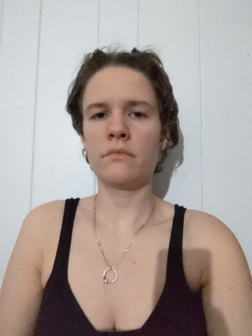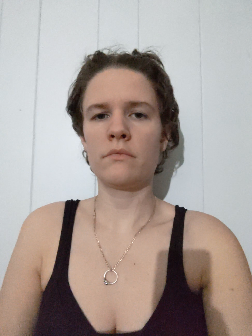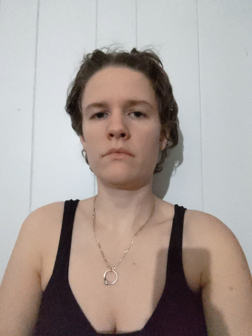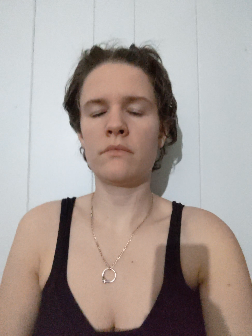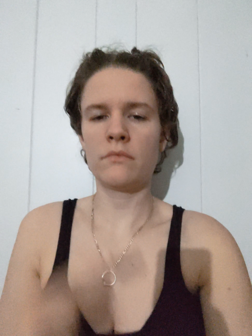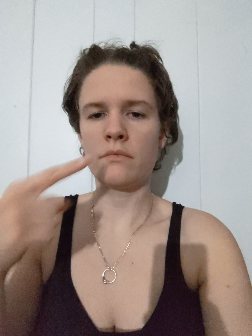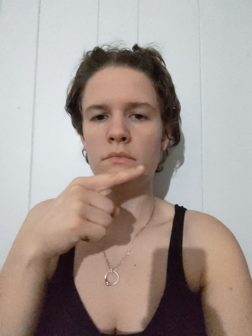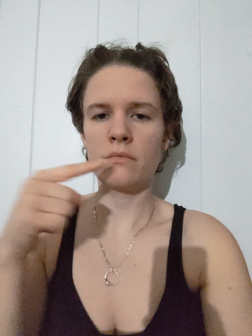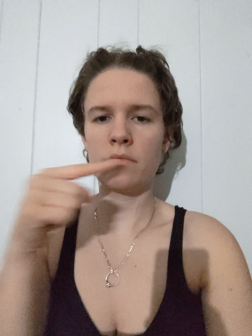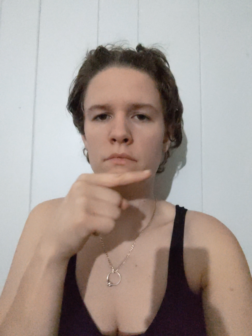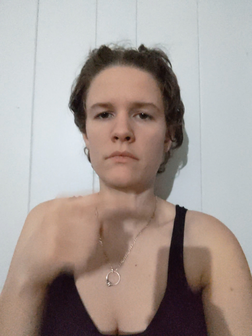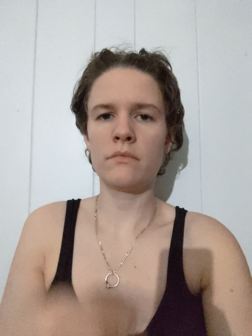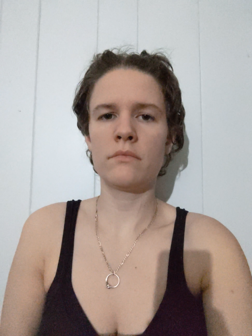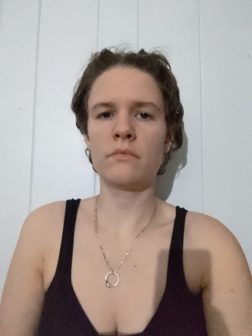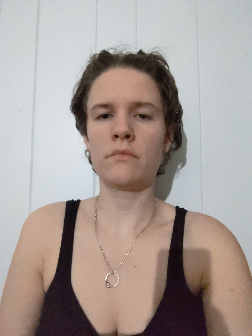toothbrush